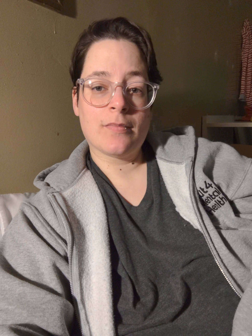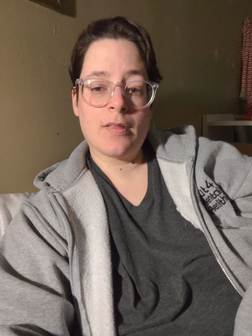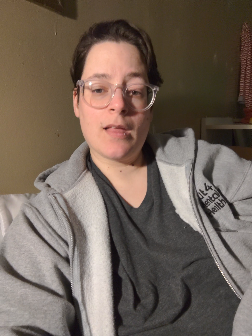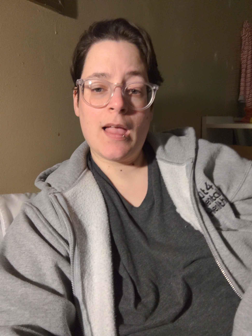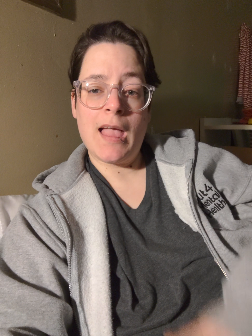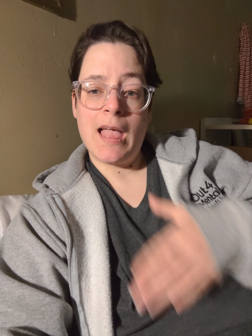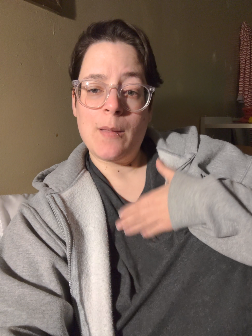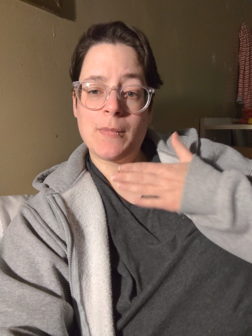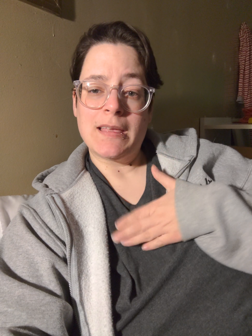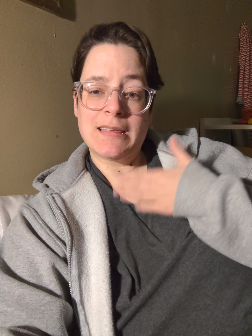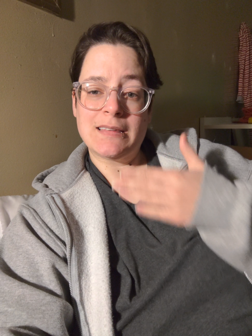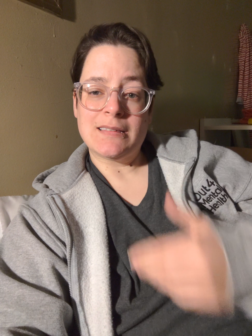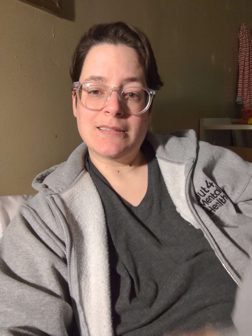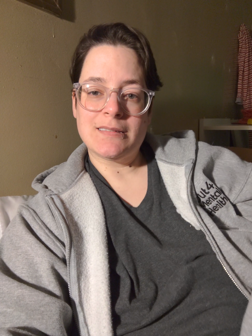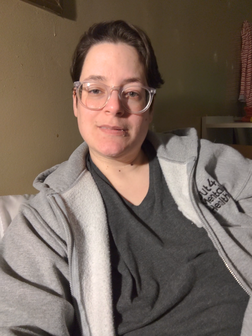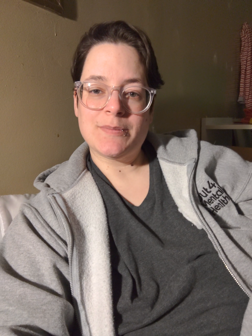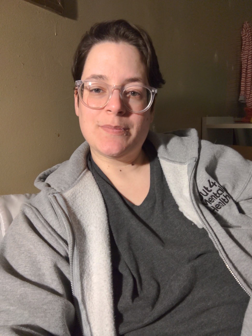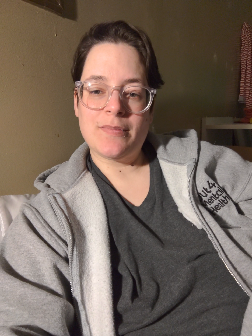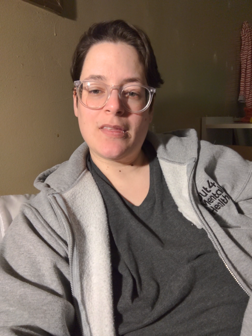happy